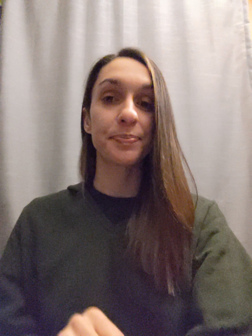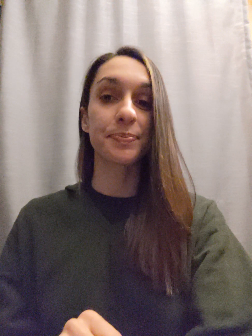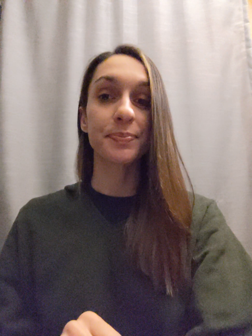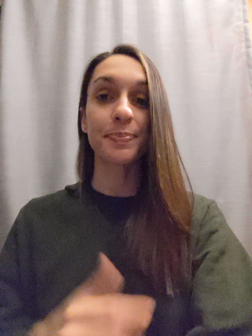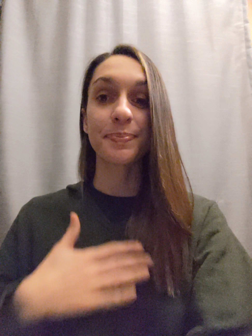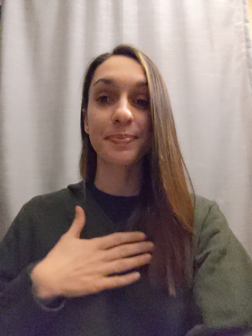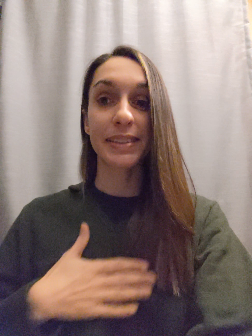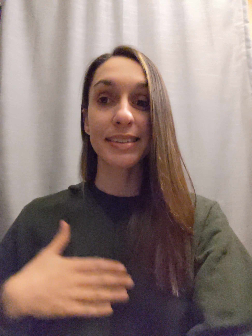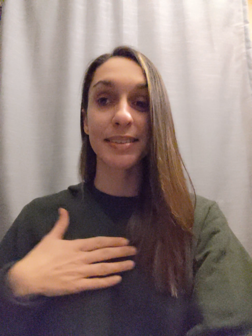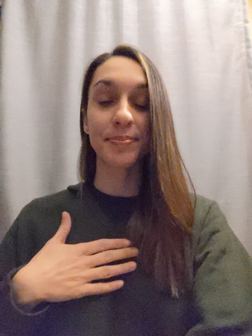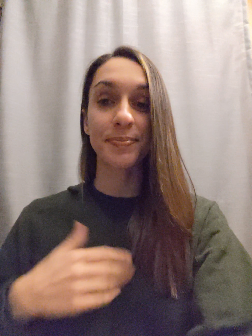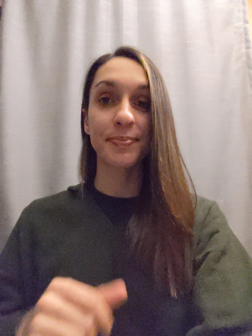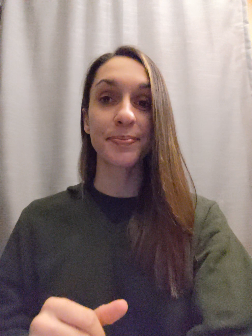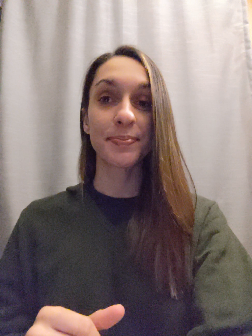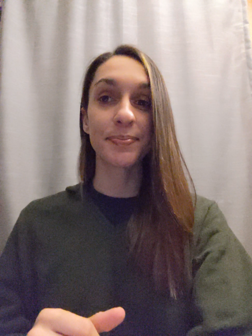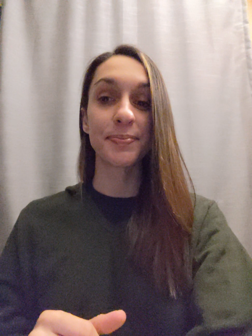please